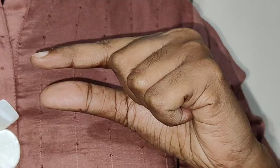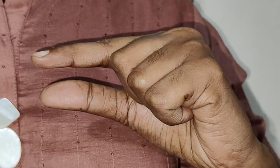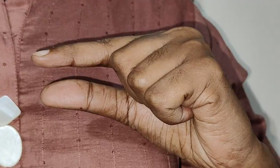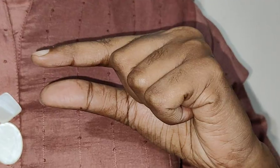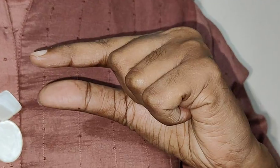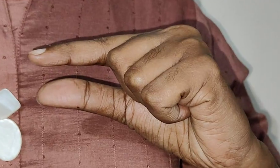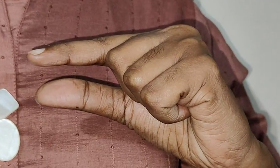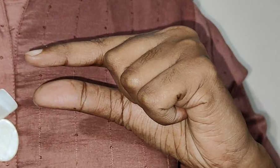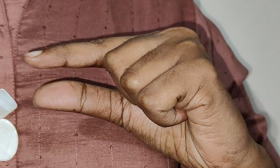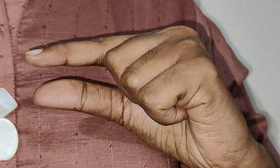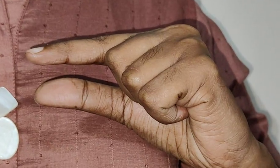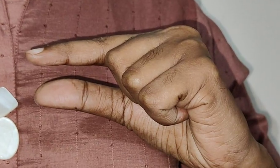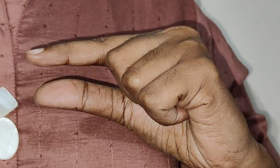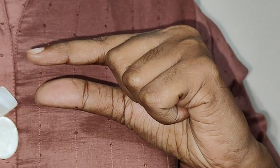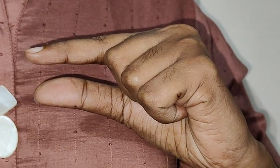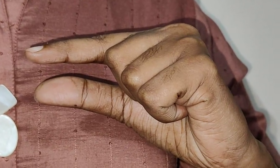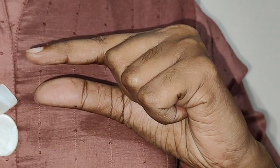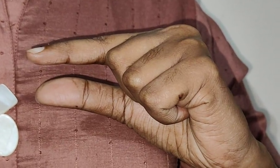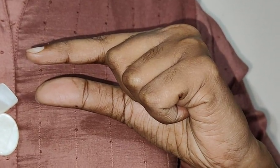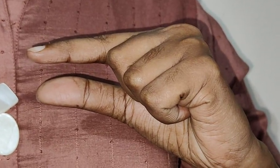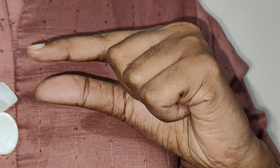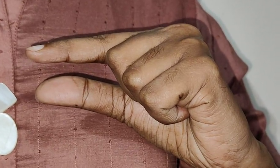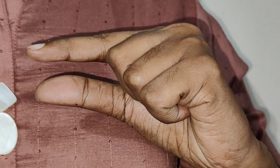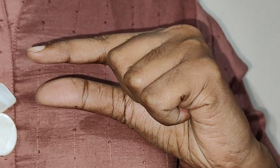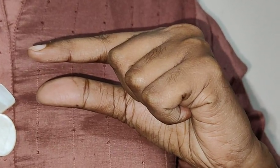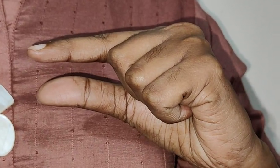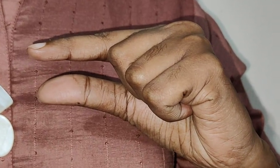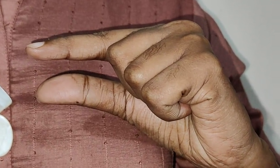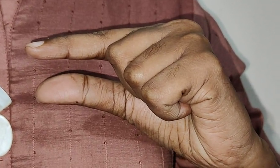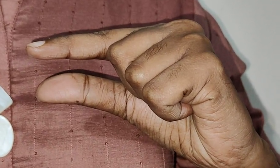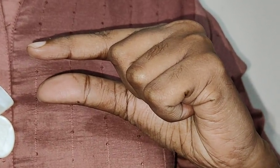ഉ